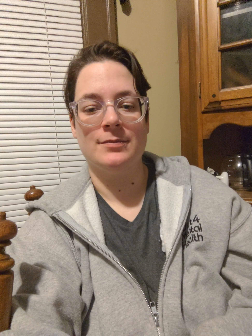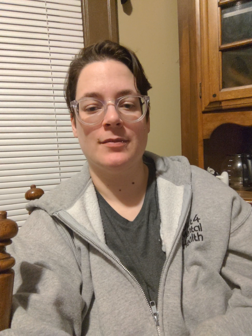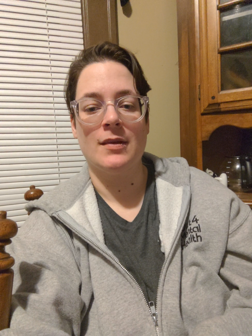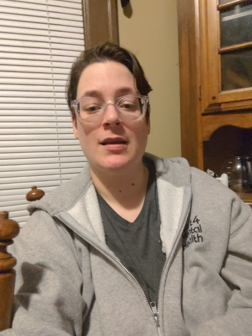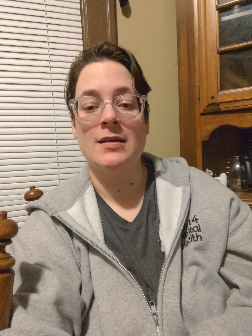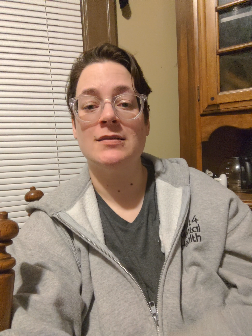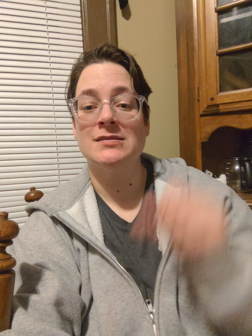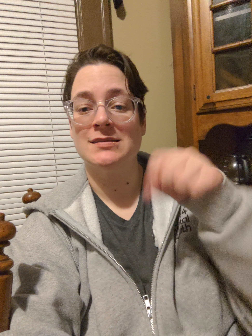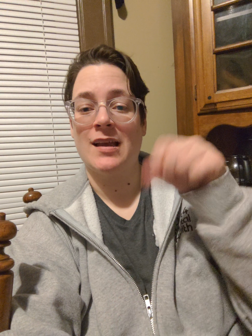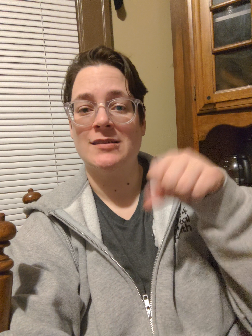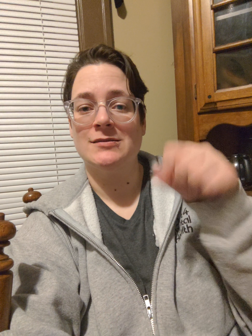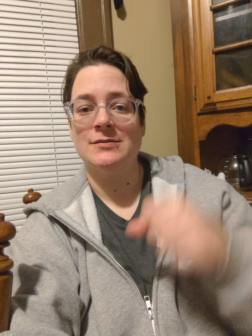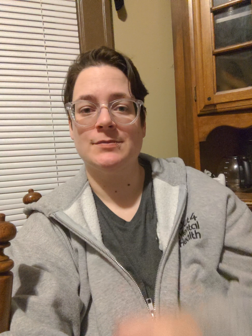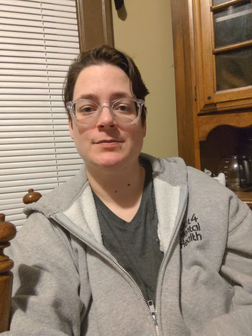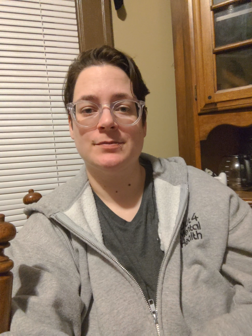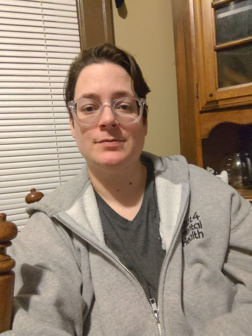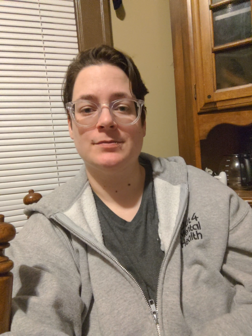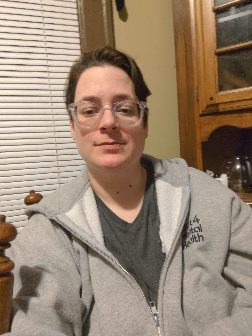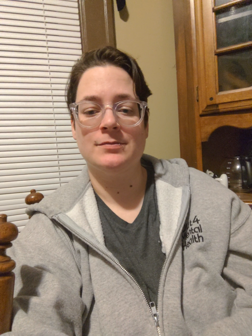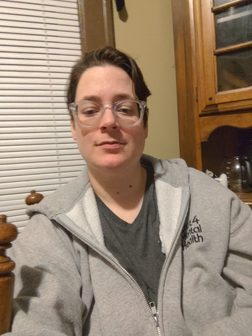yes